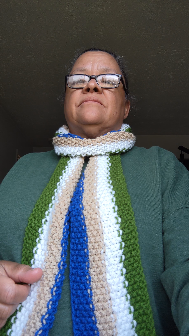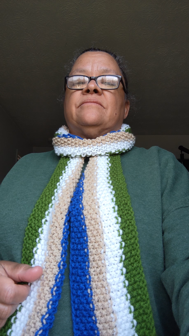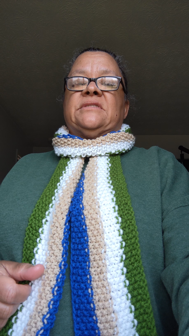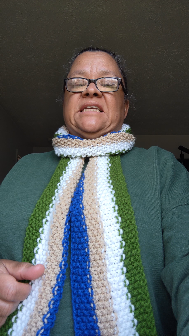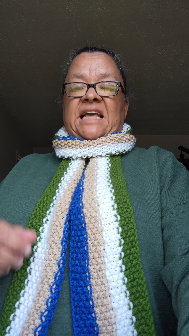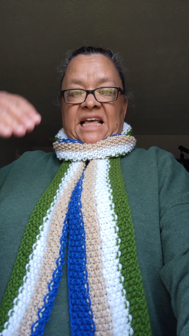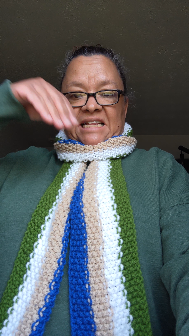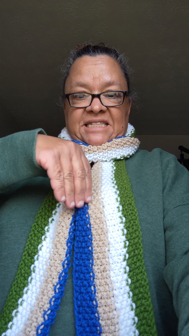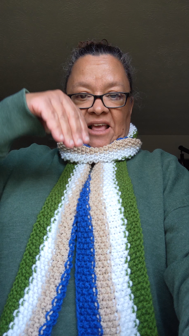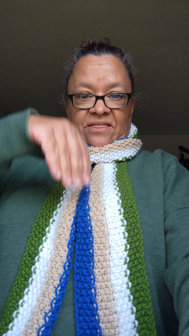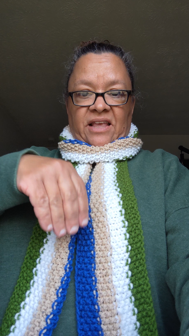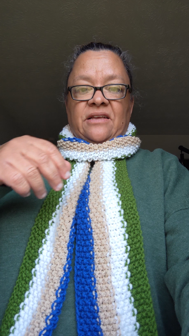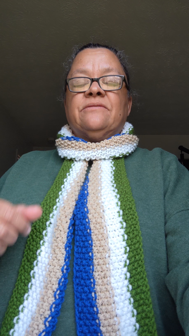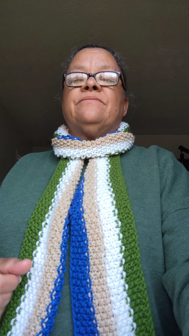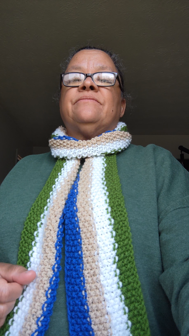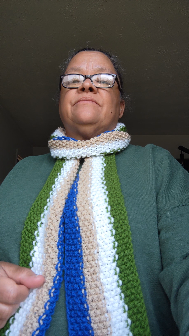inside